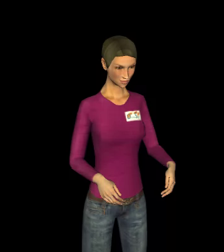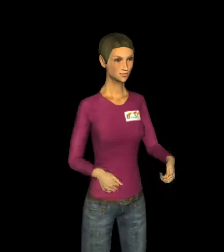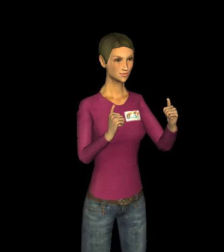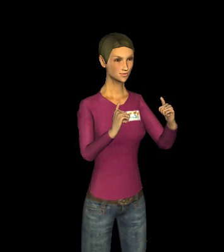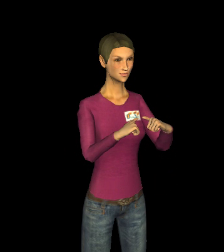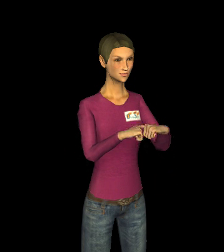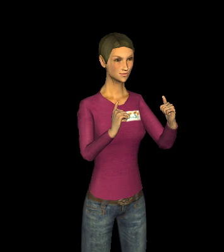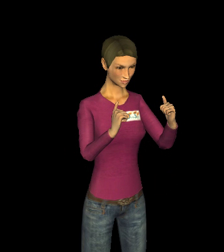حسنا